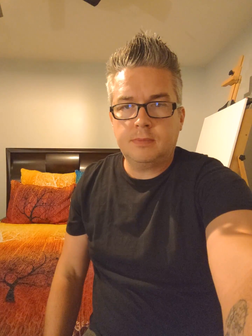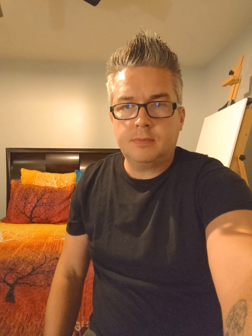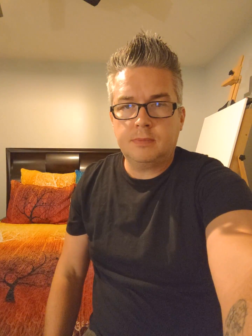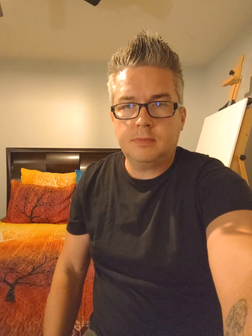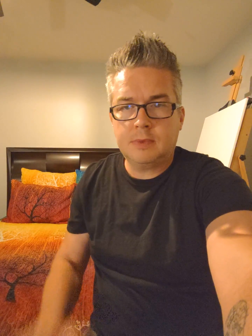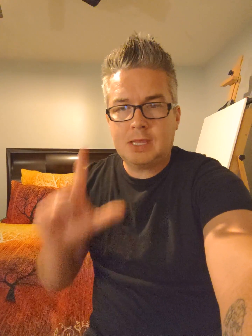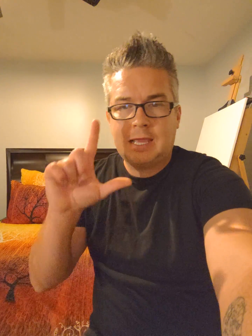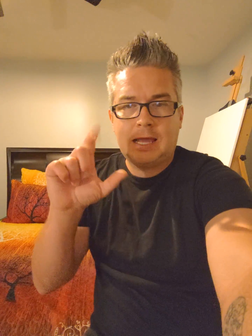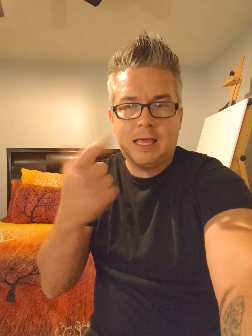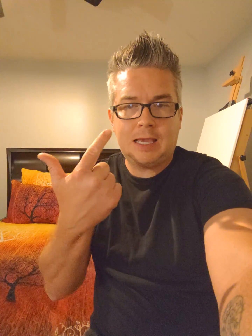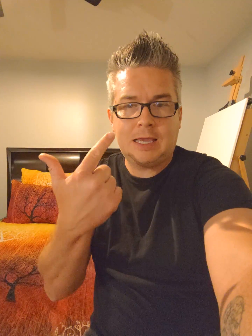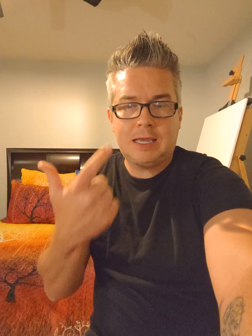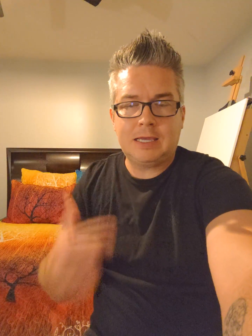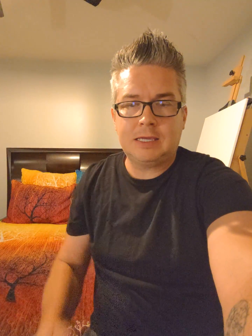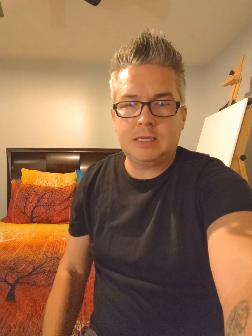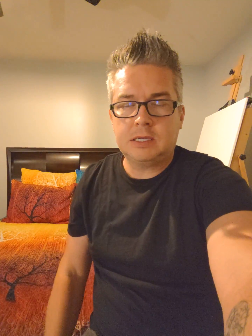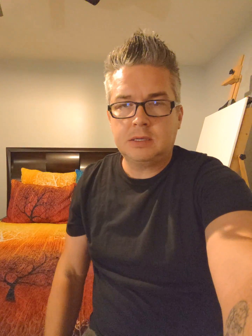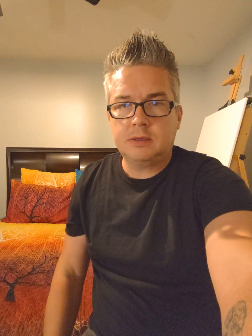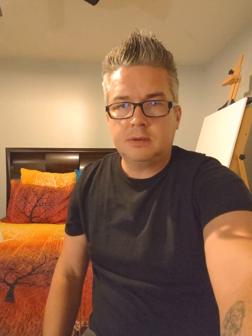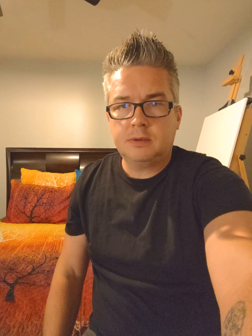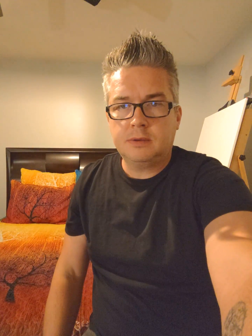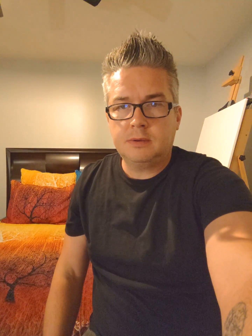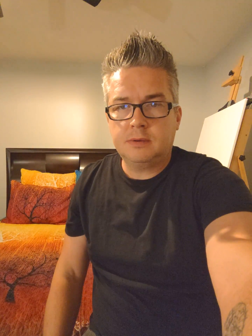leg